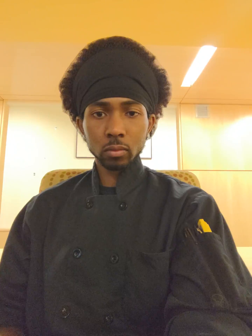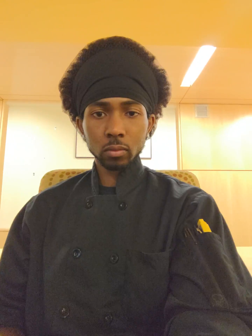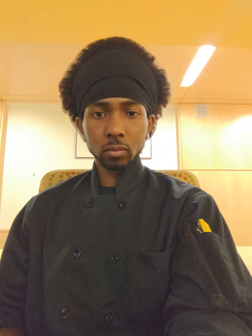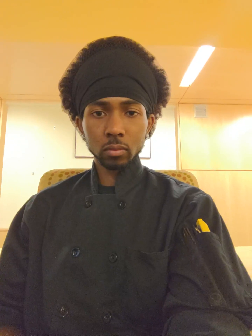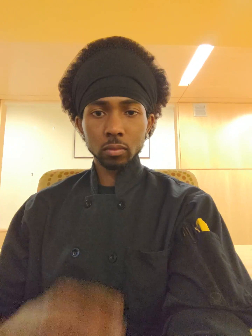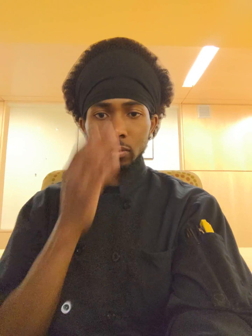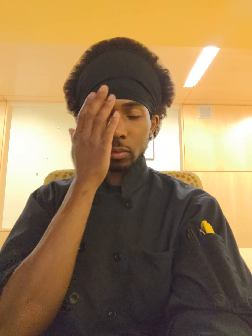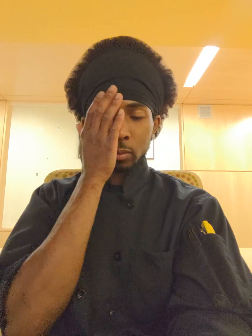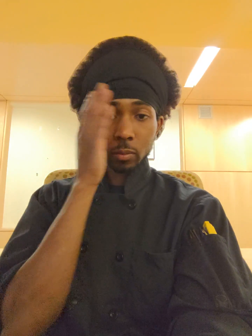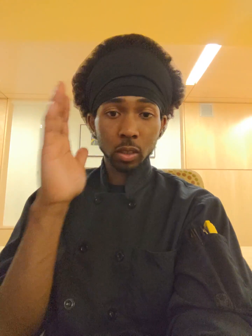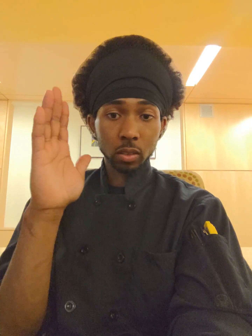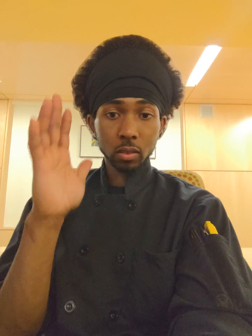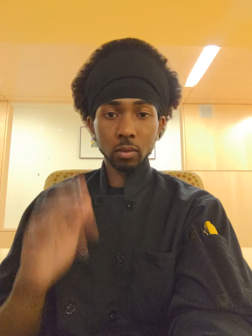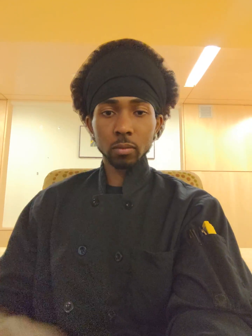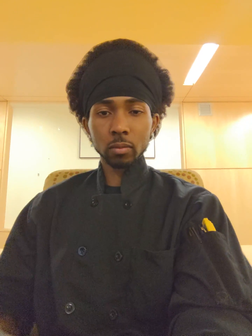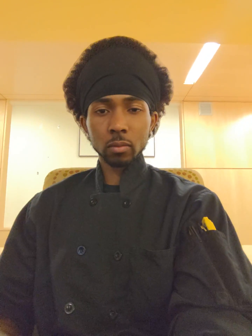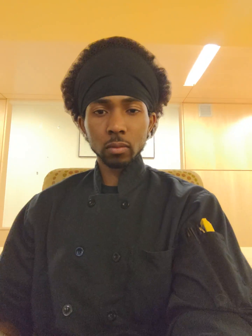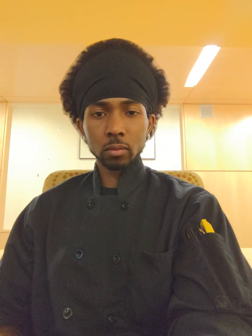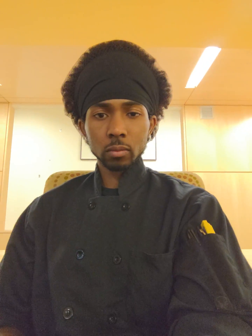peekaboo